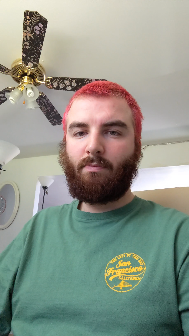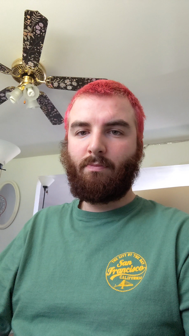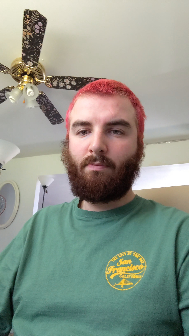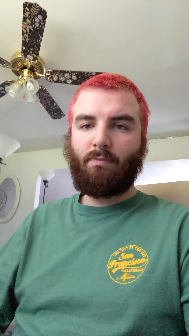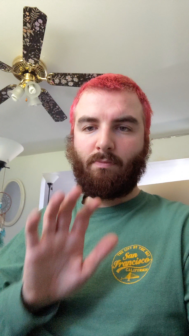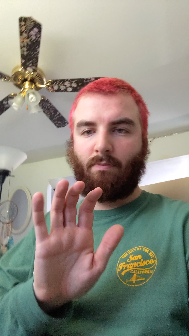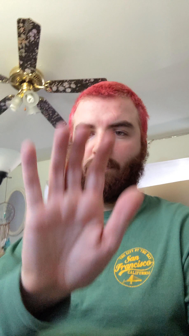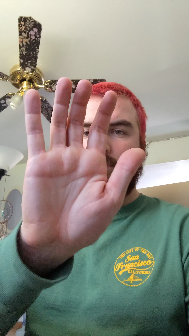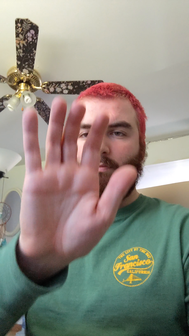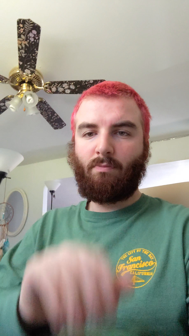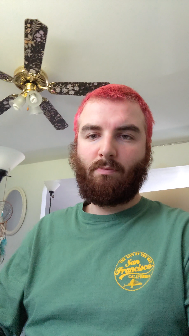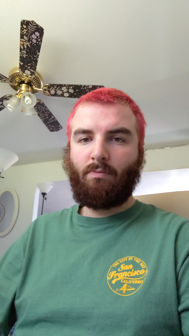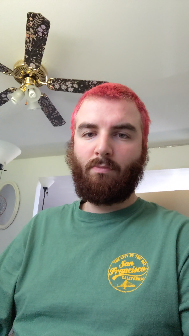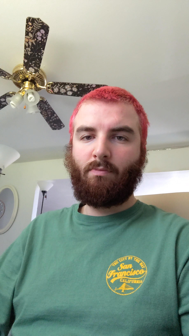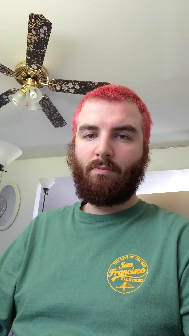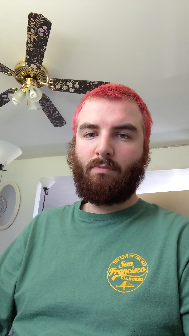push